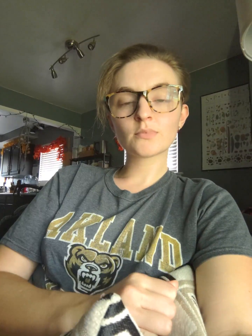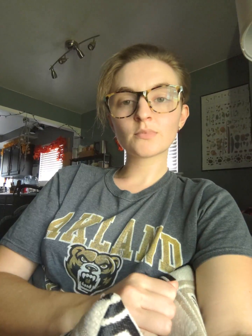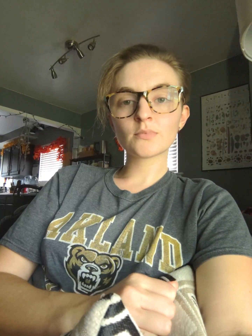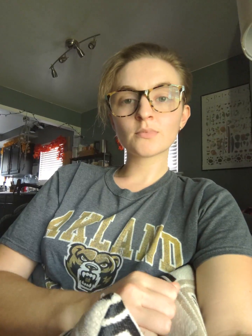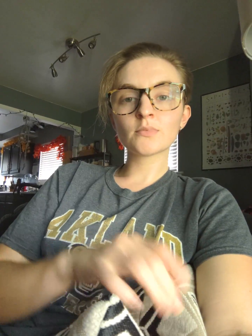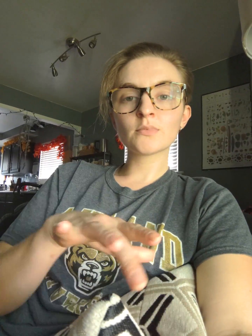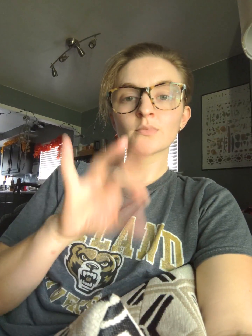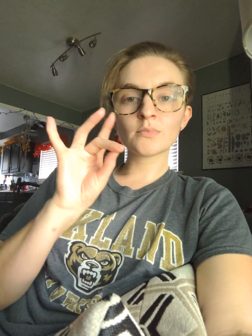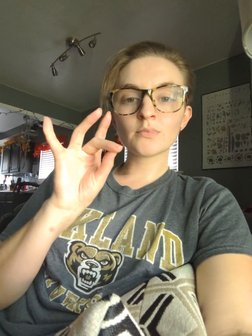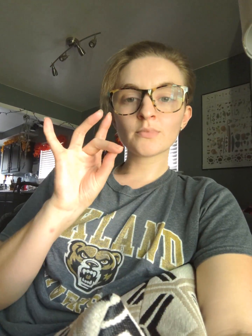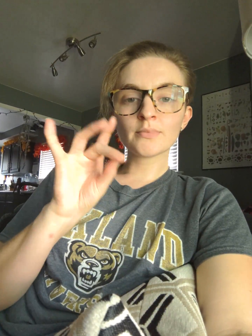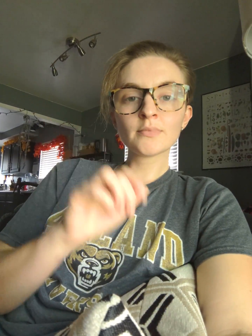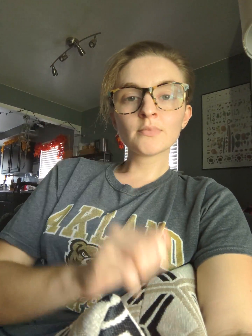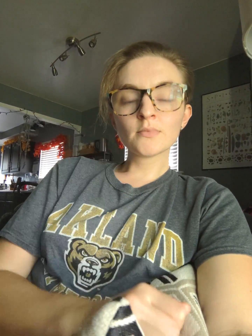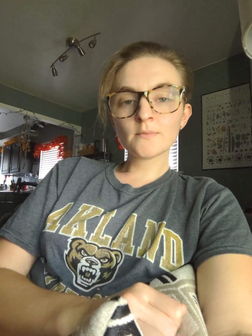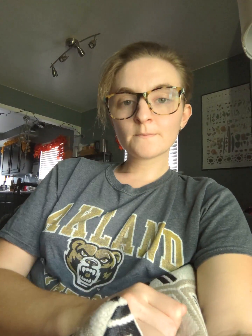pick